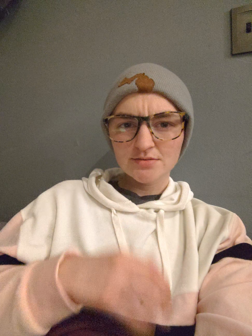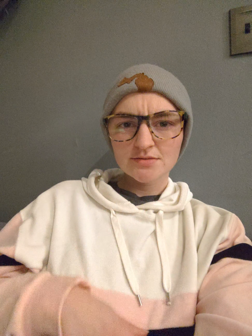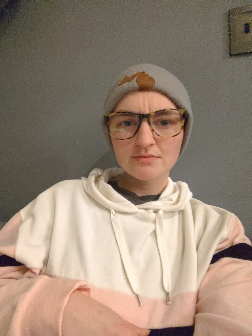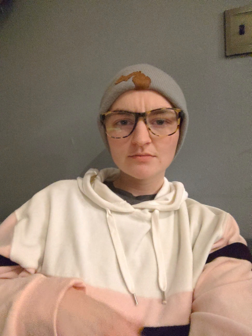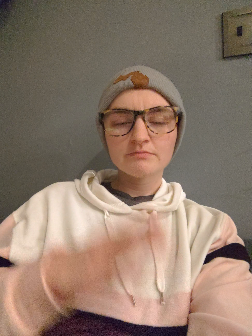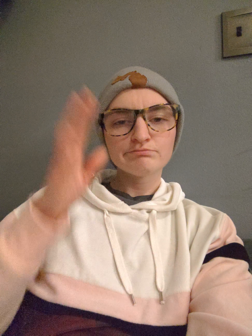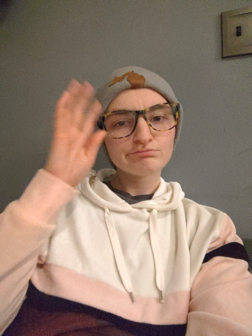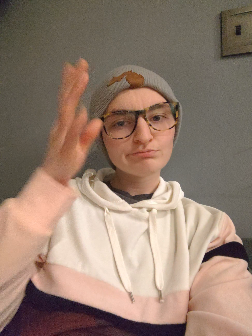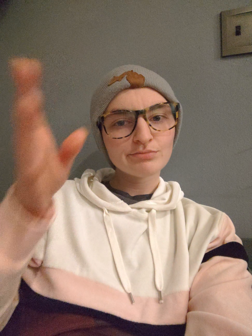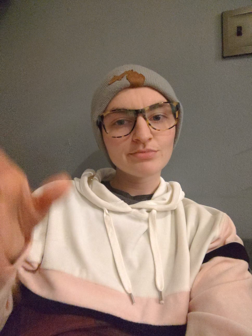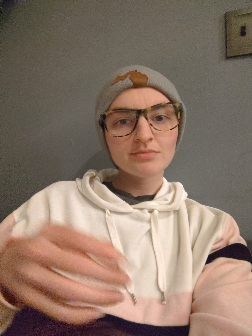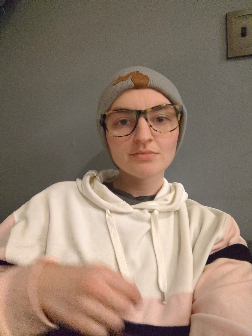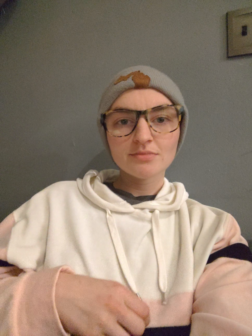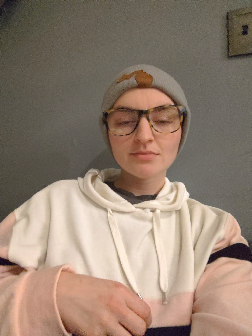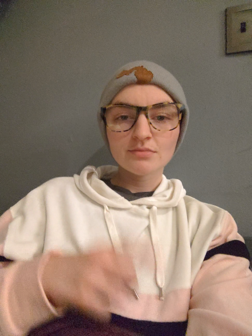pretend